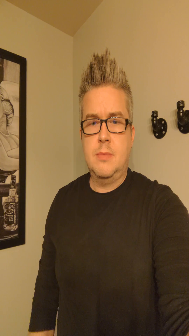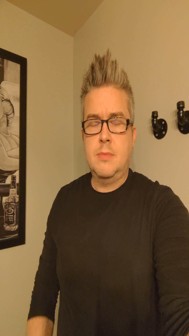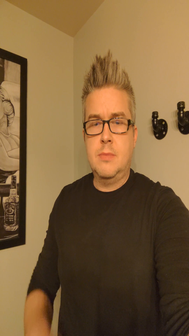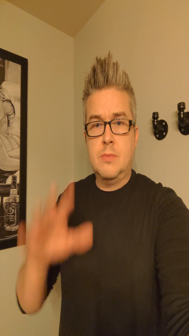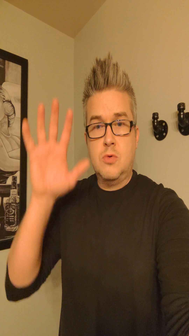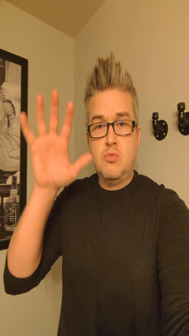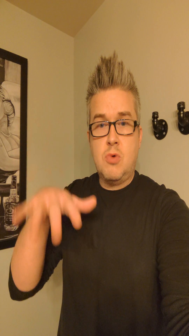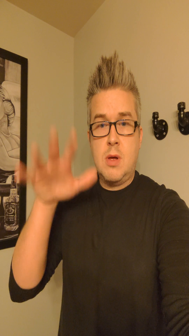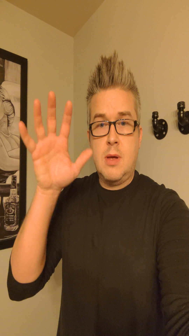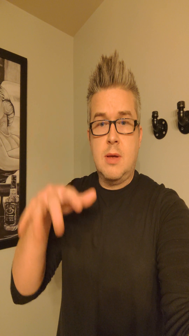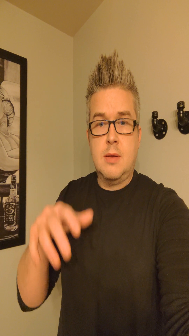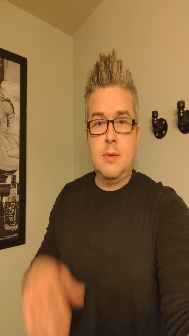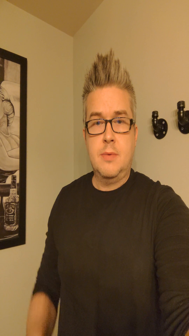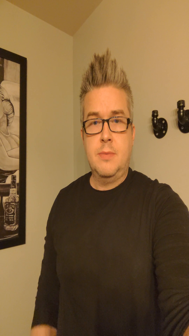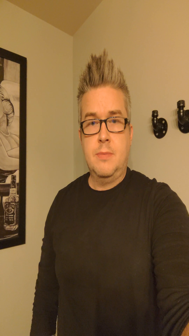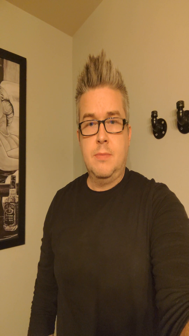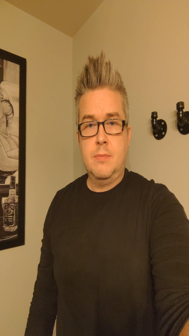rain